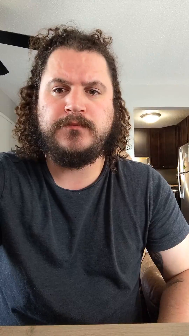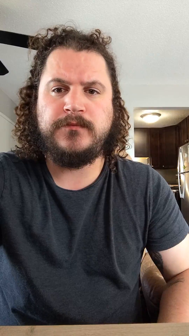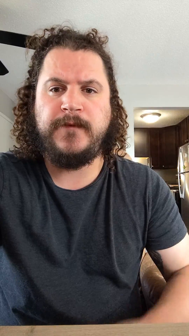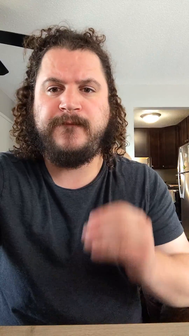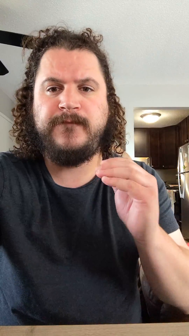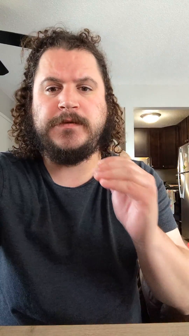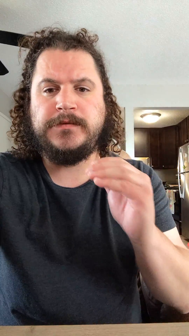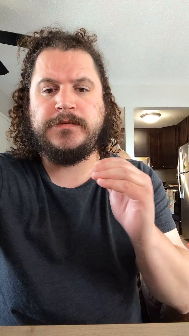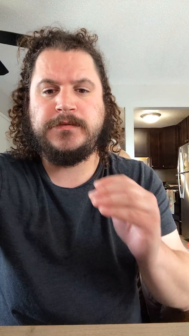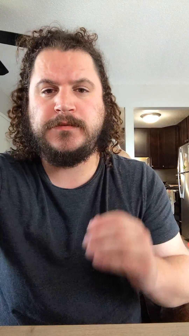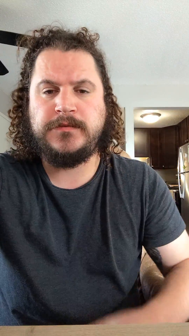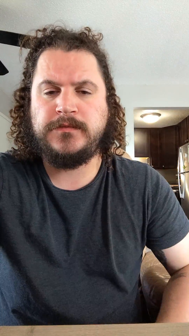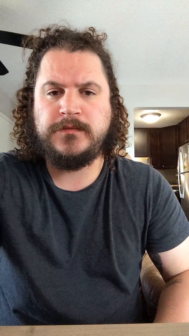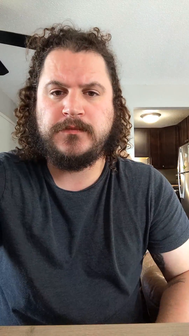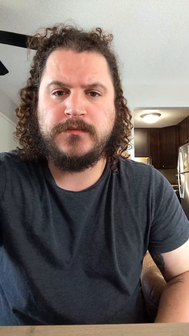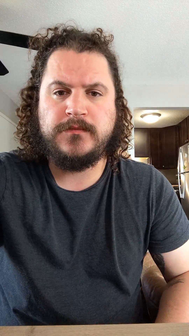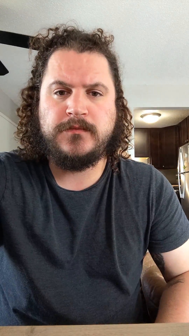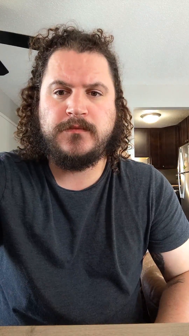fix